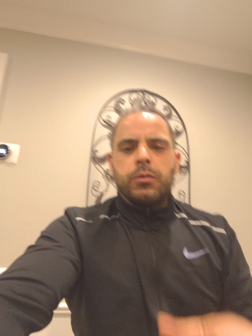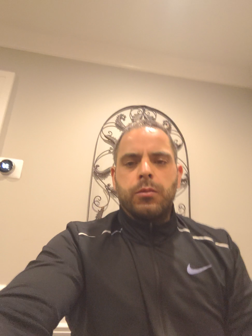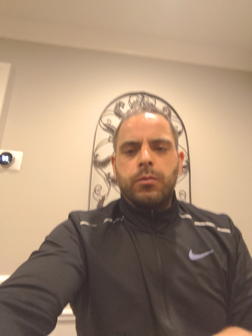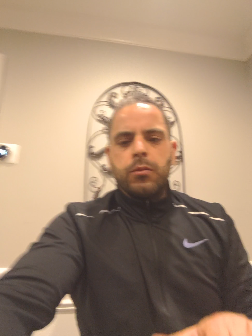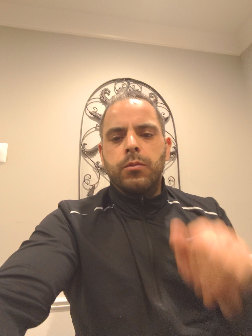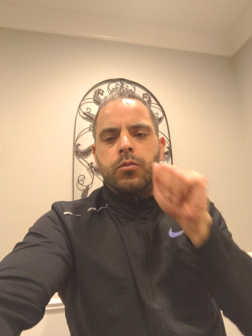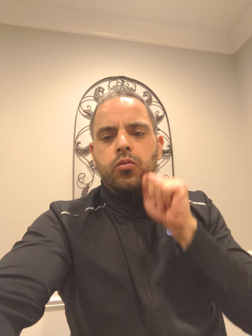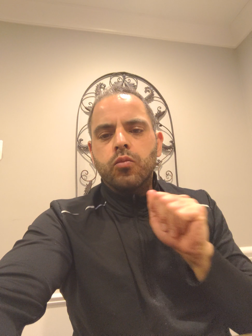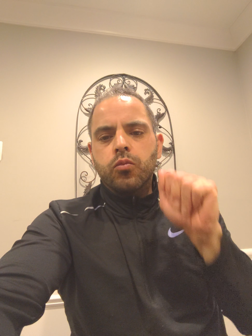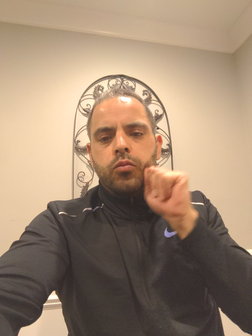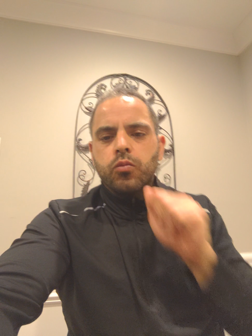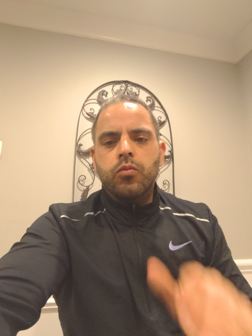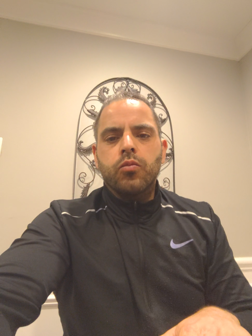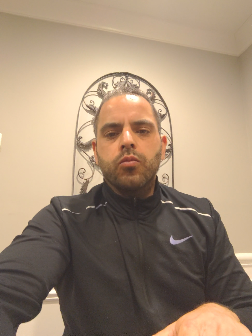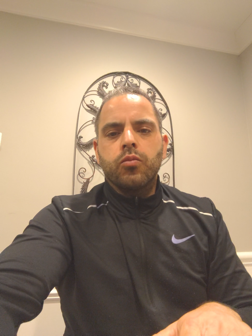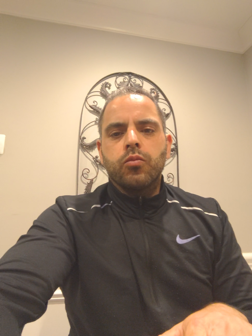aunt